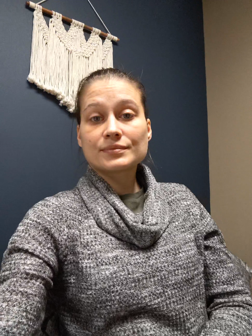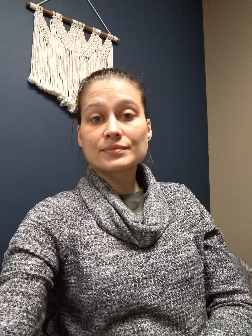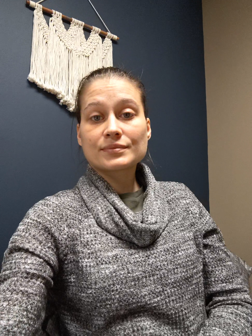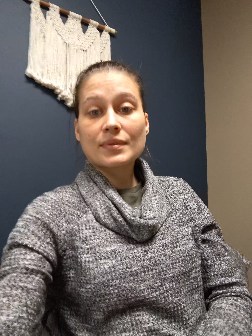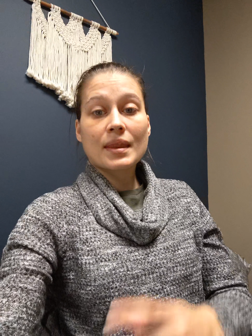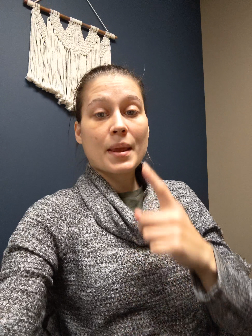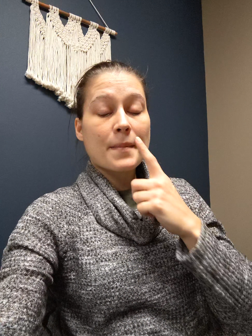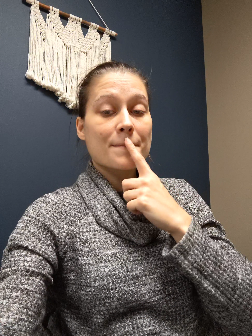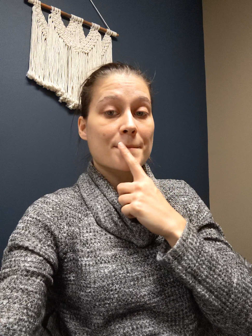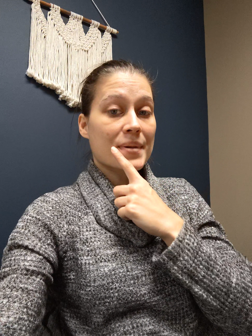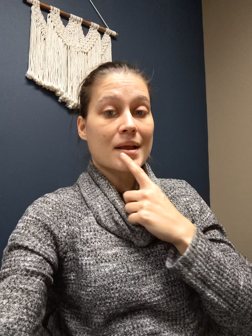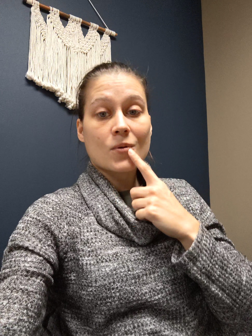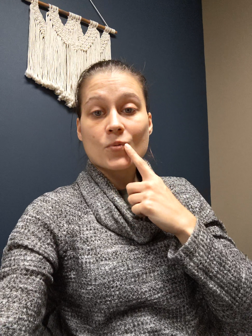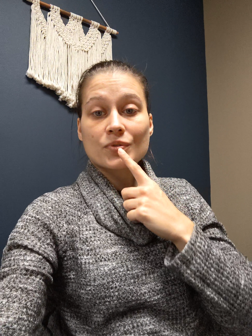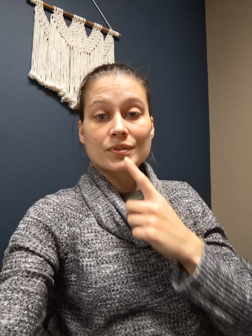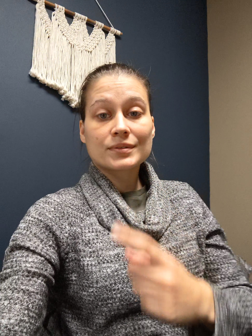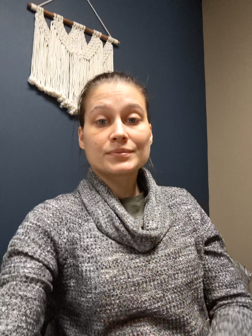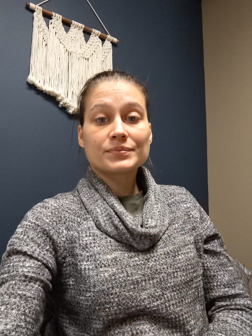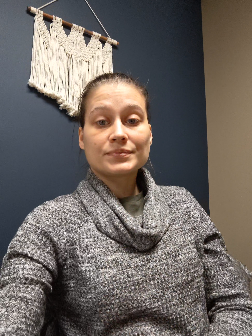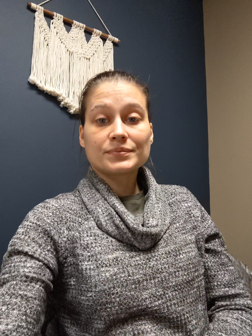mouth